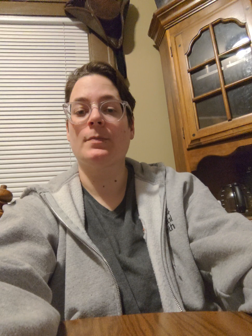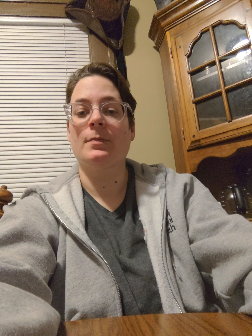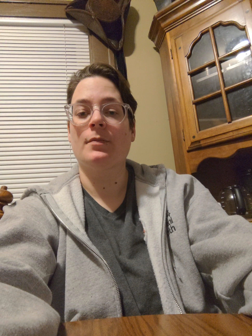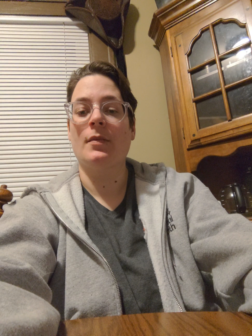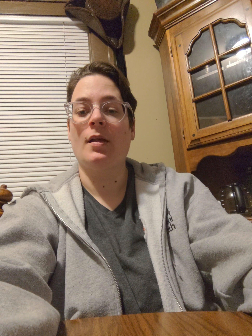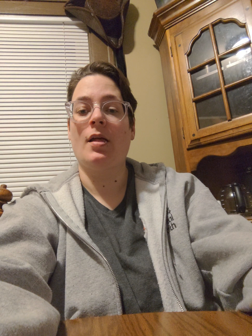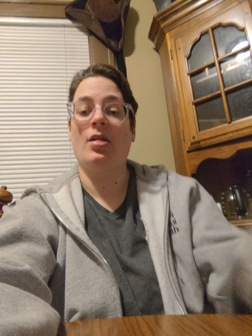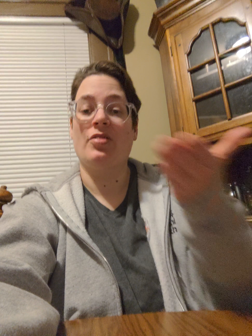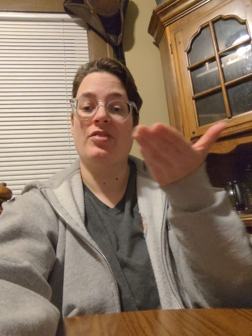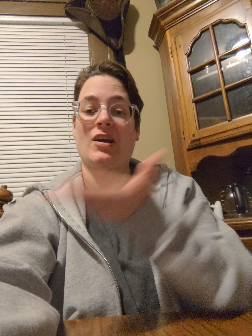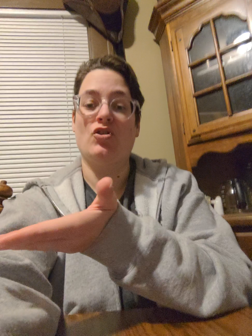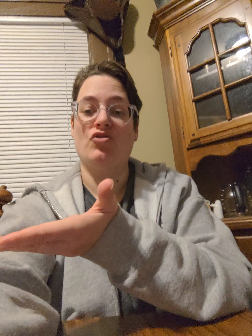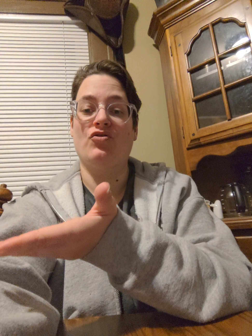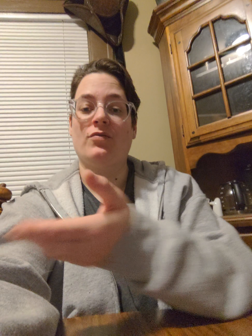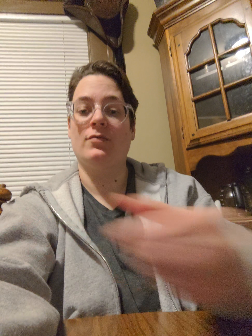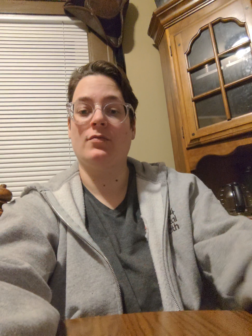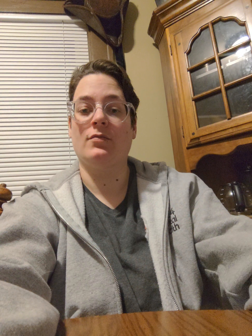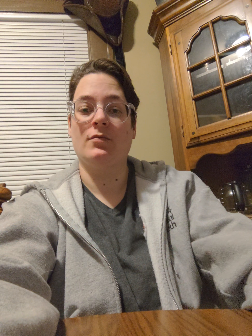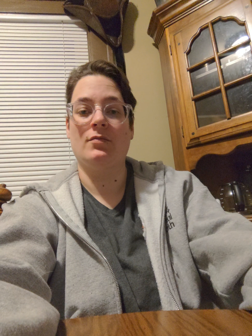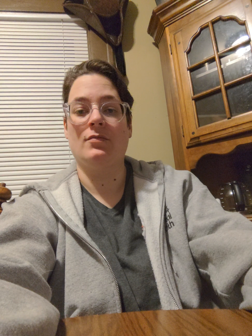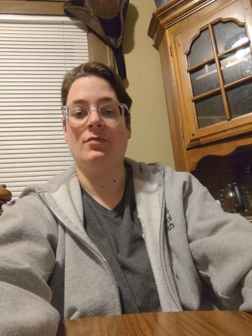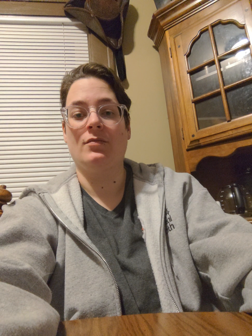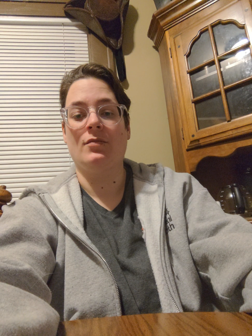there